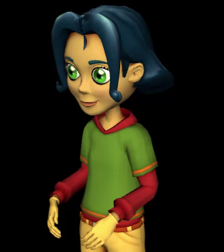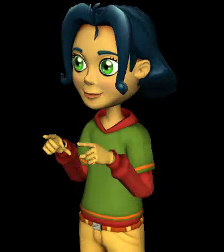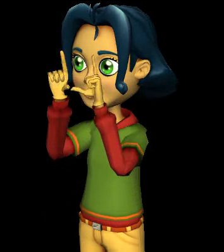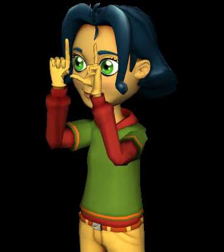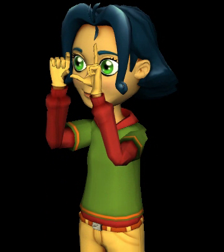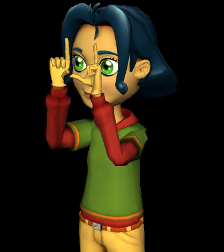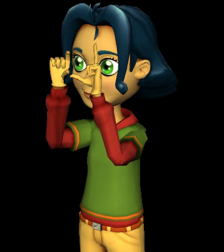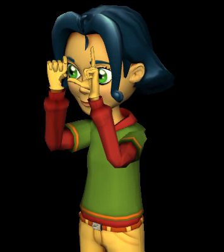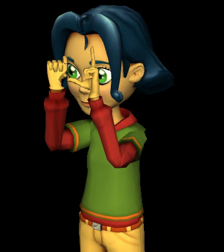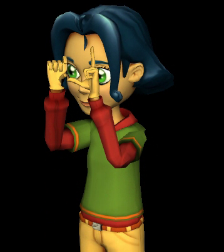كاميرا